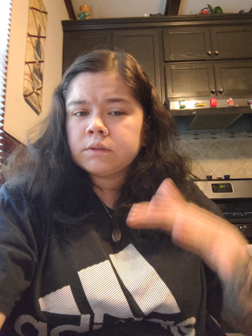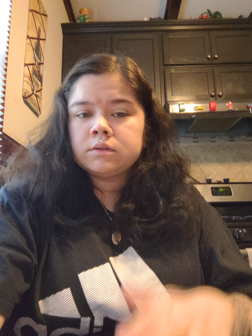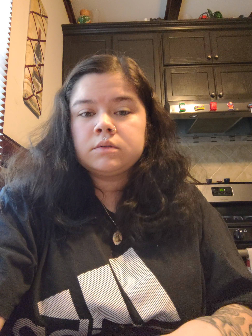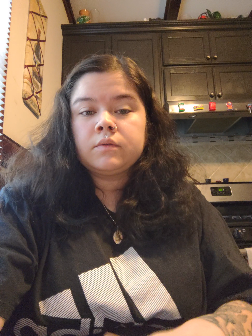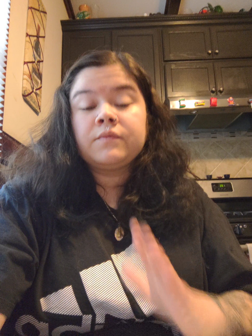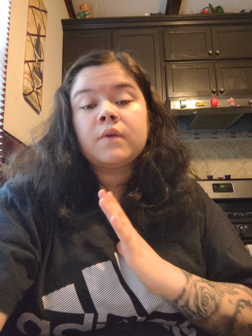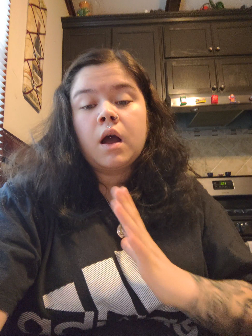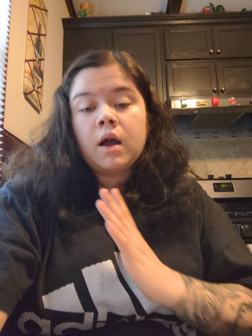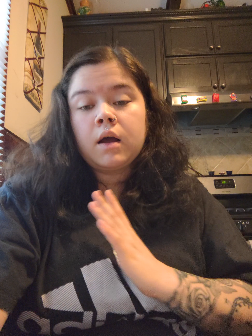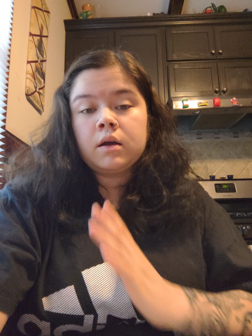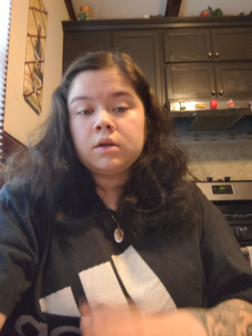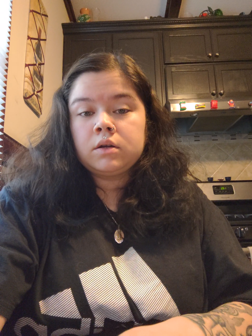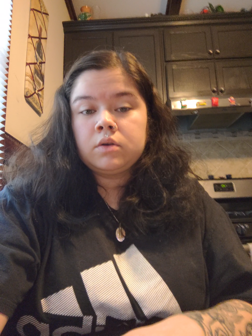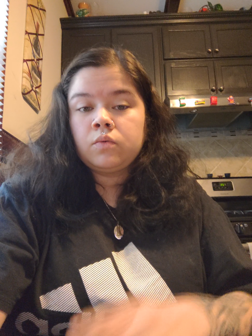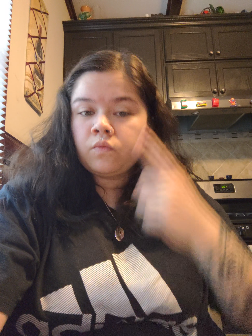fine